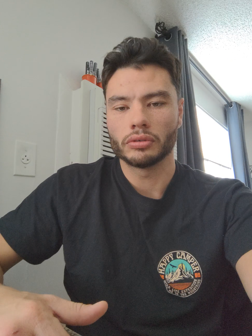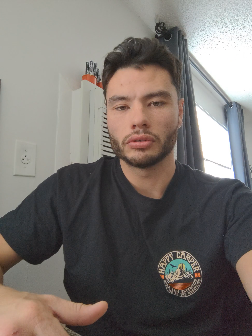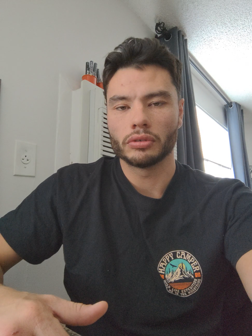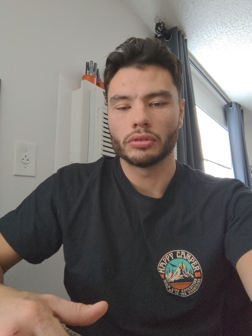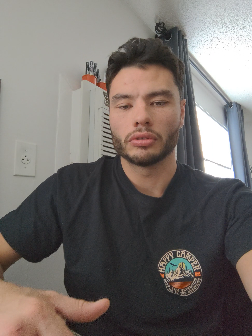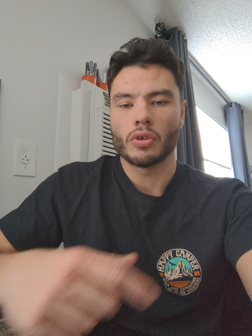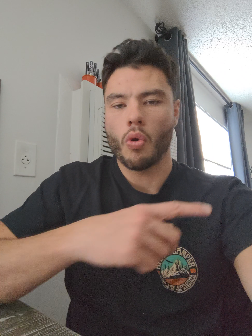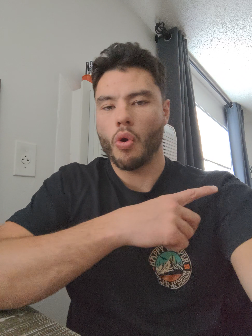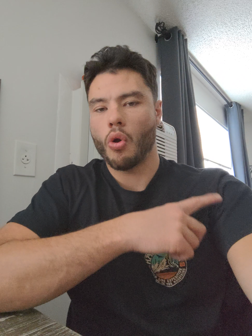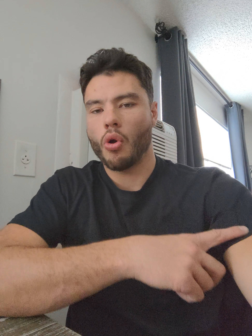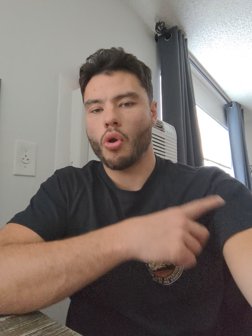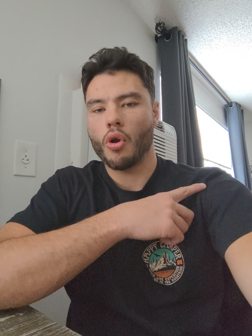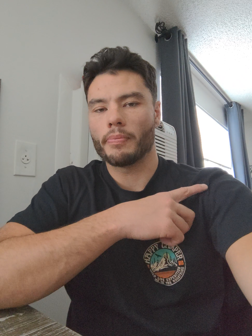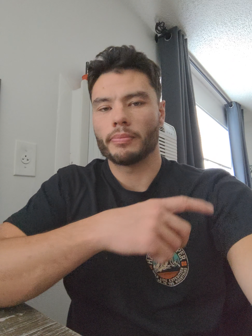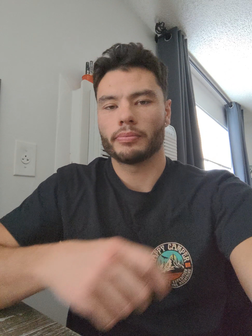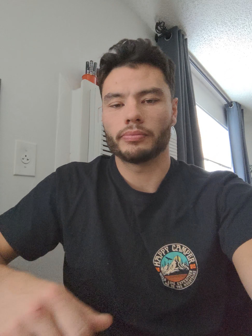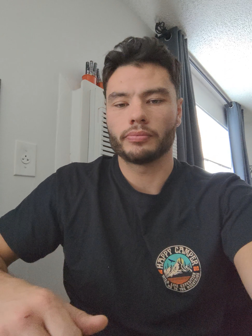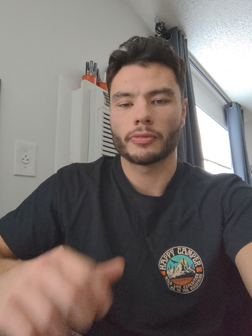arm